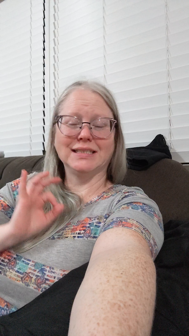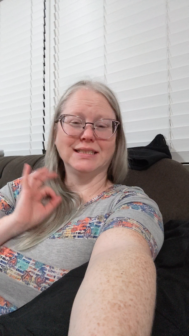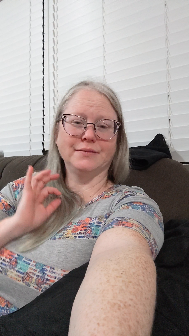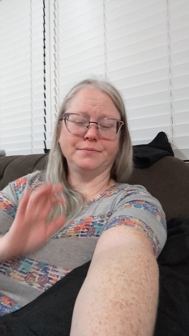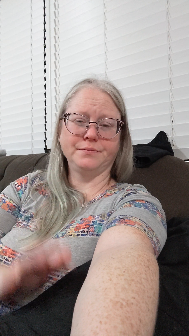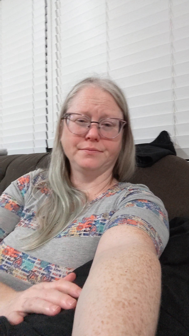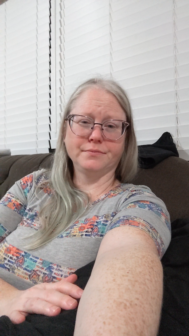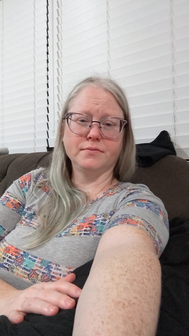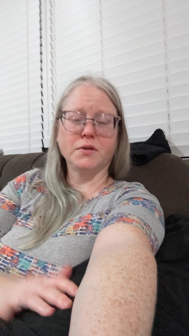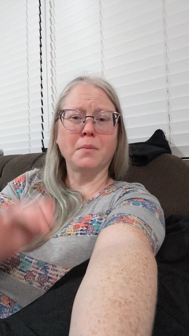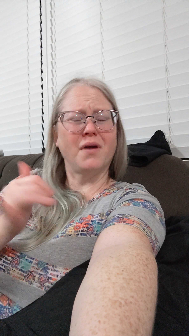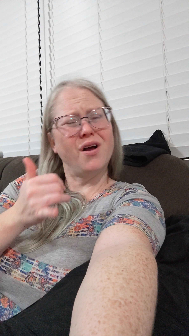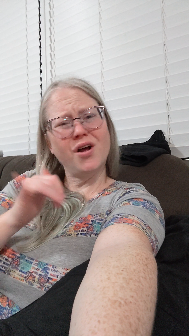party